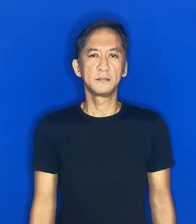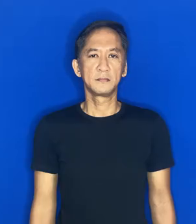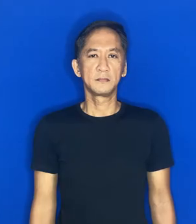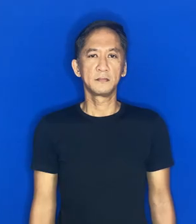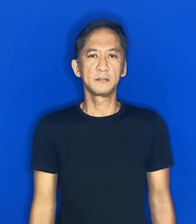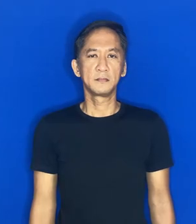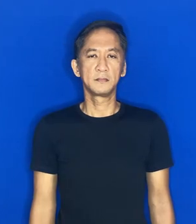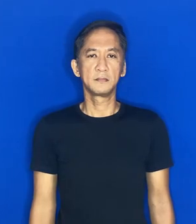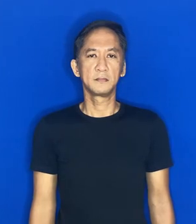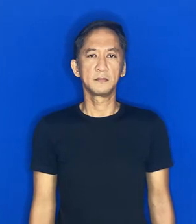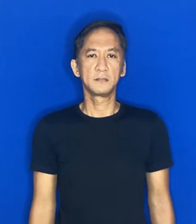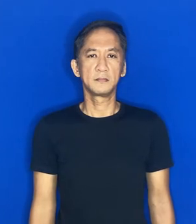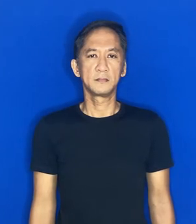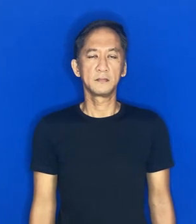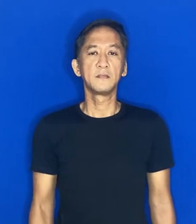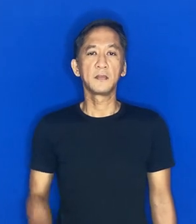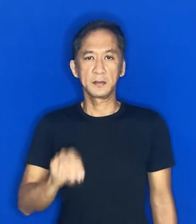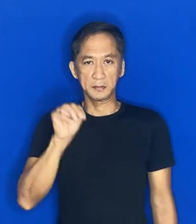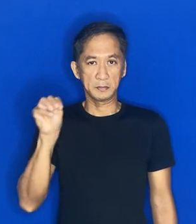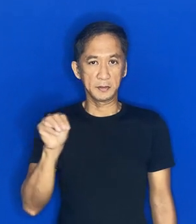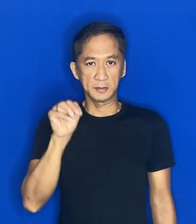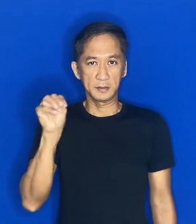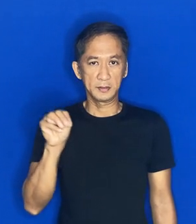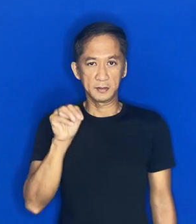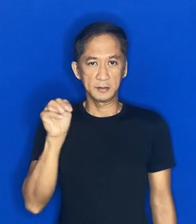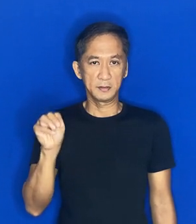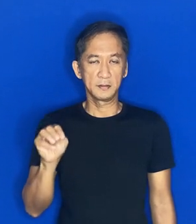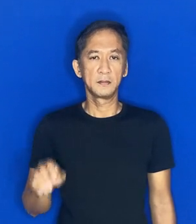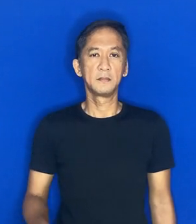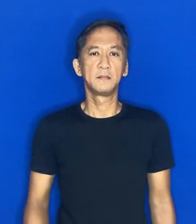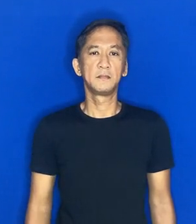monday